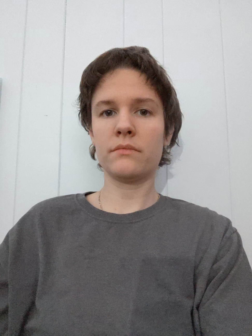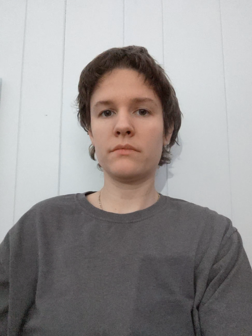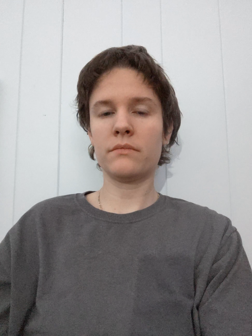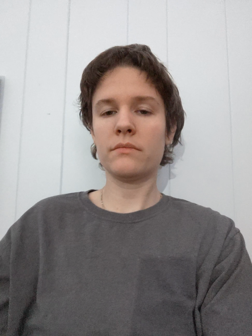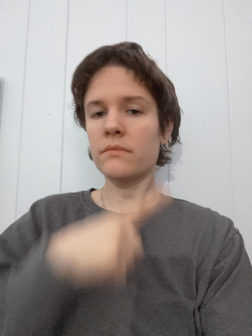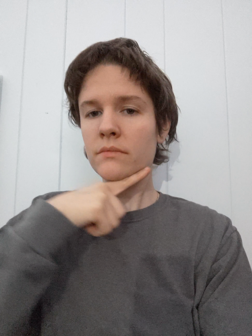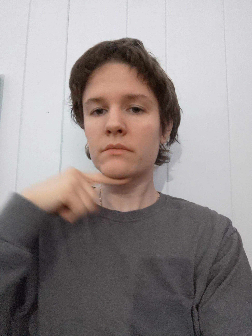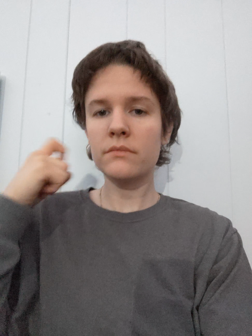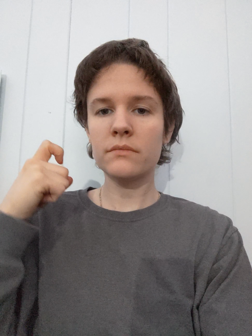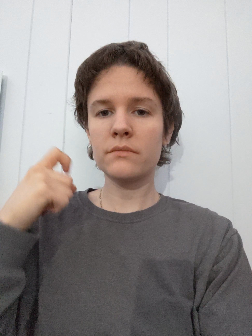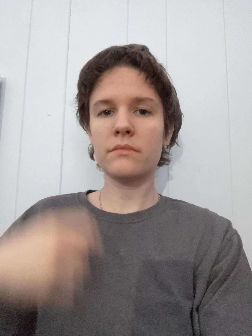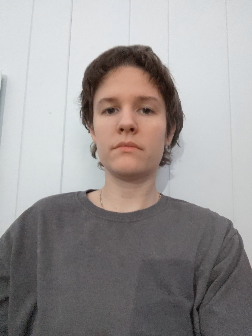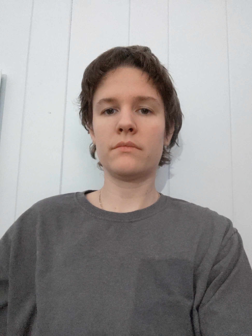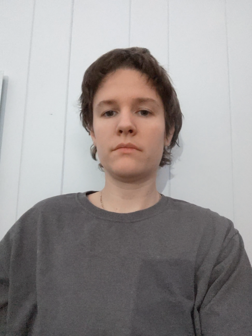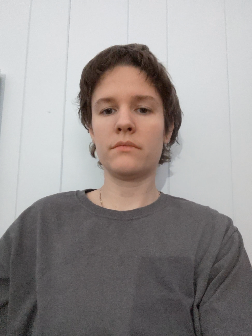dry